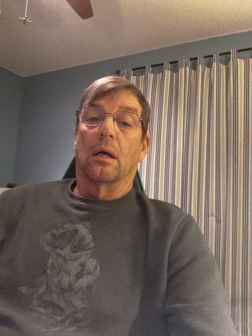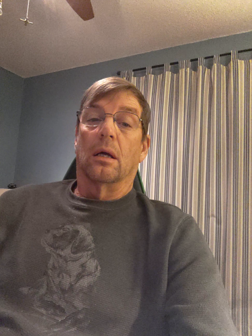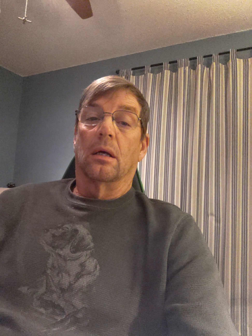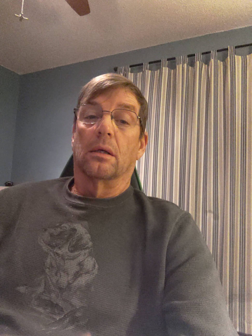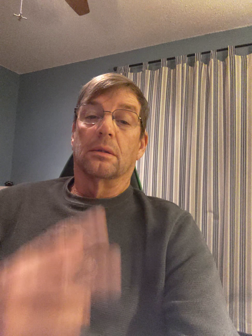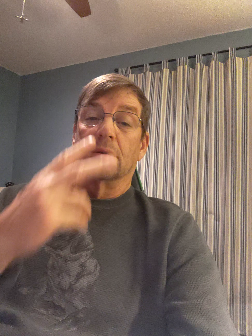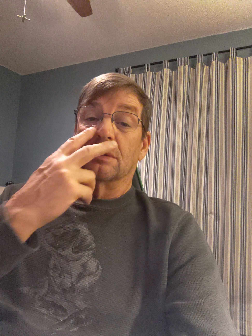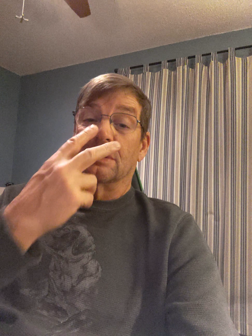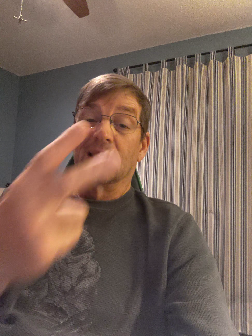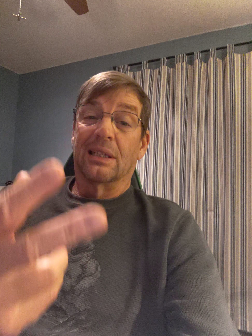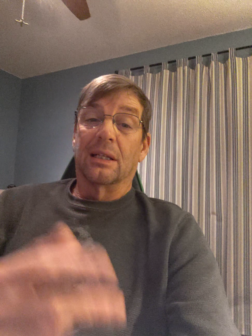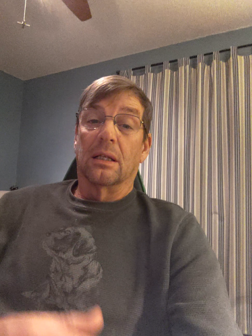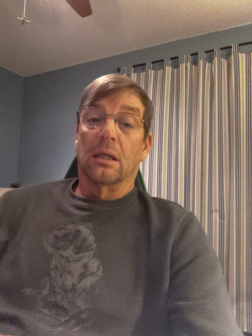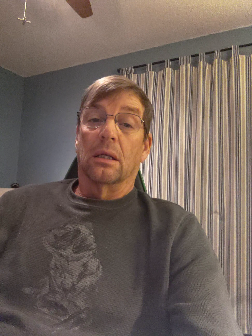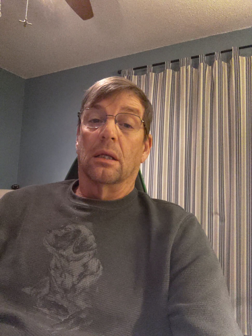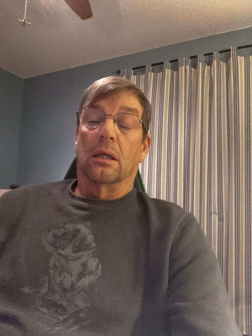see